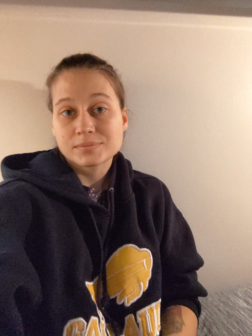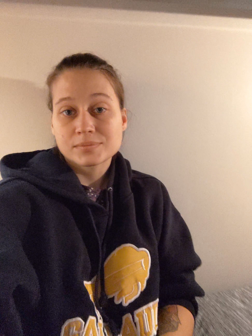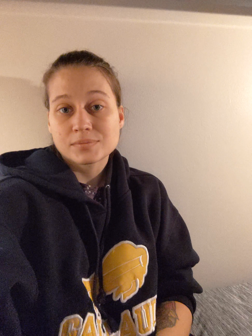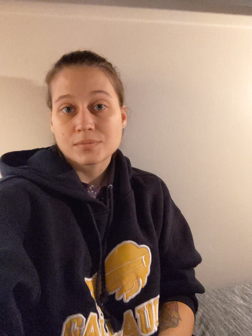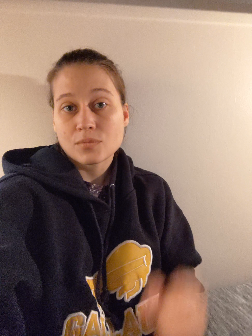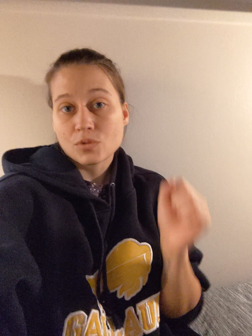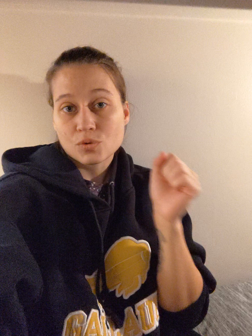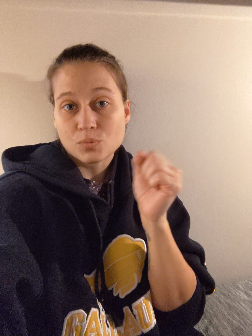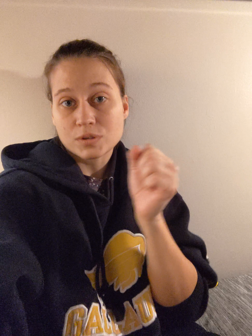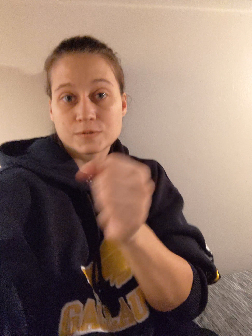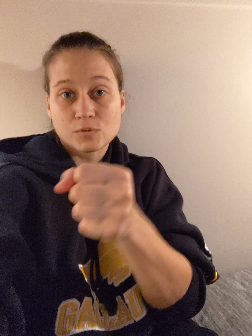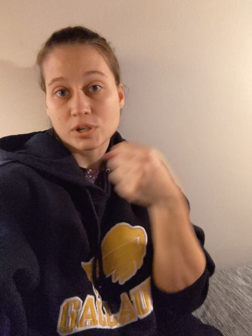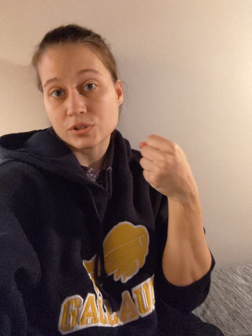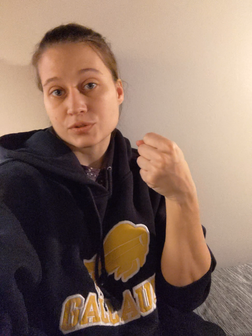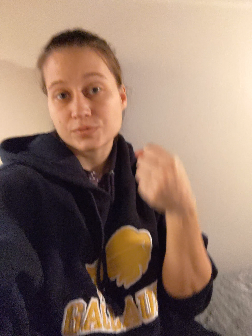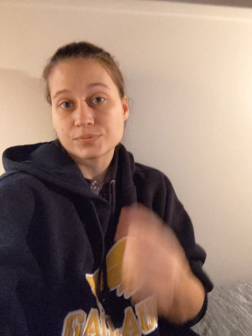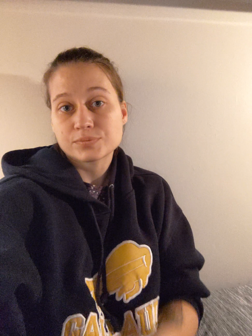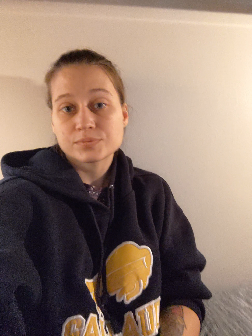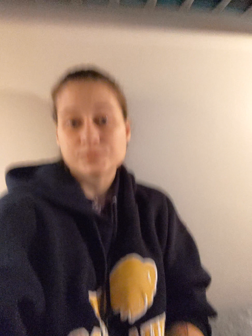refrigerator